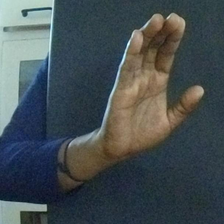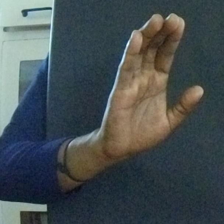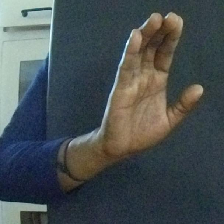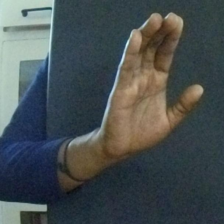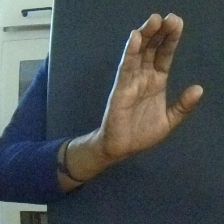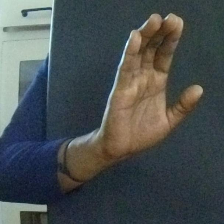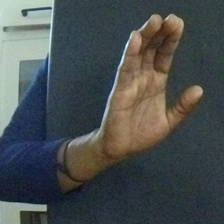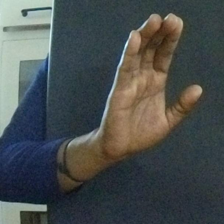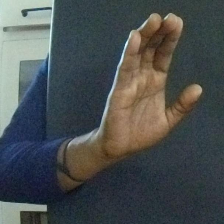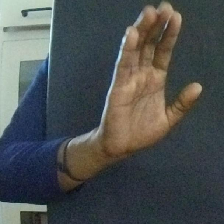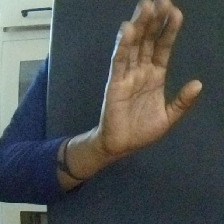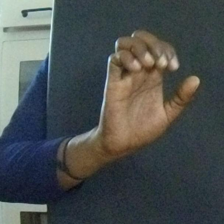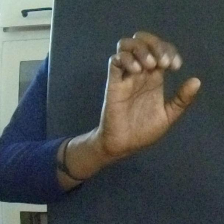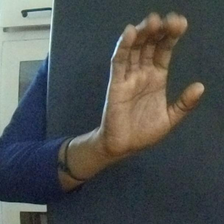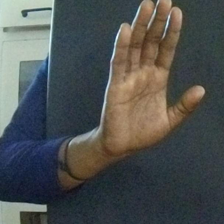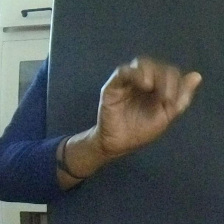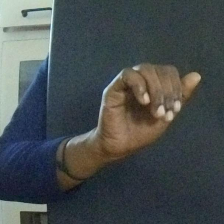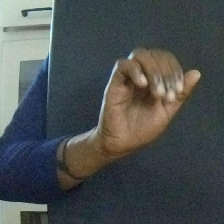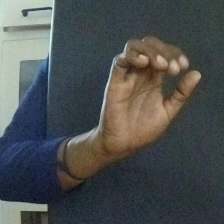call